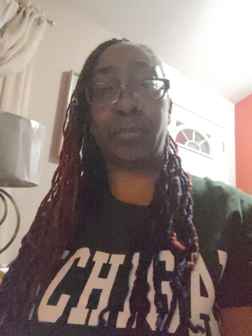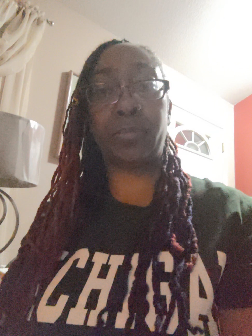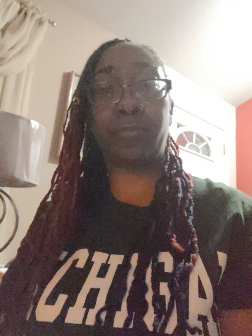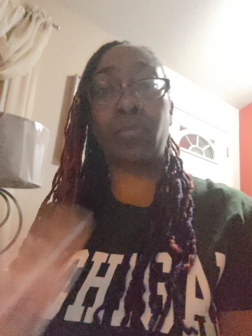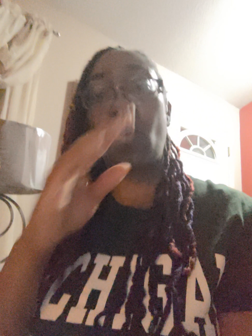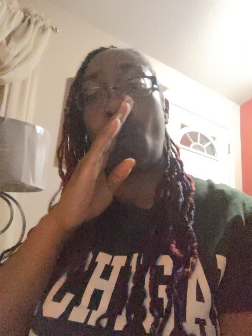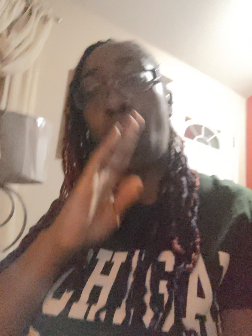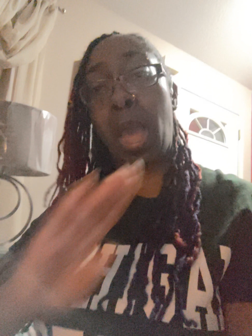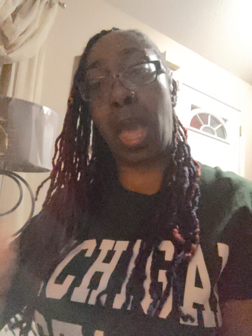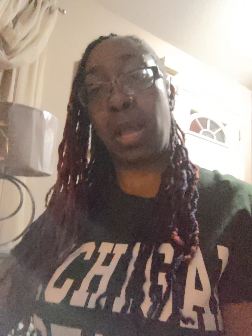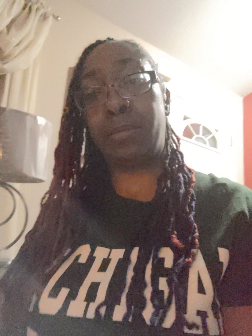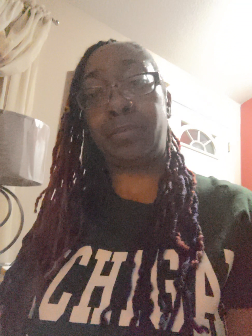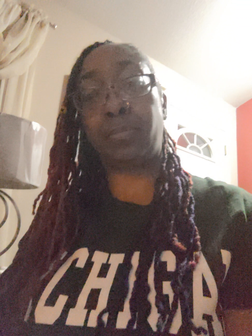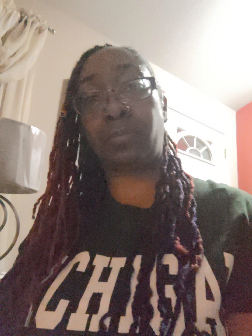quiet